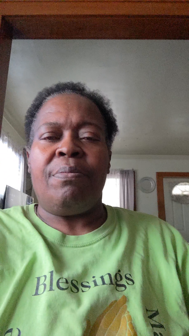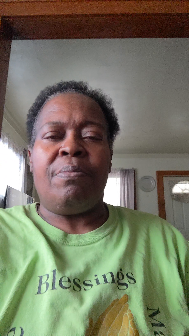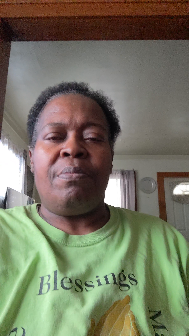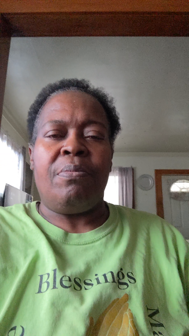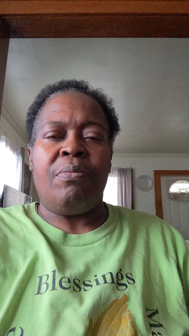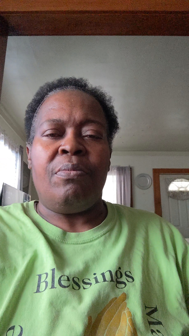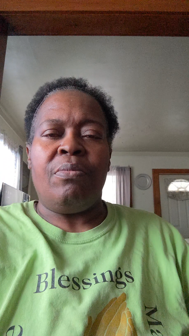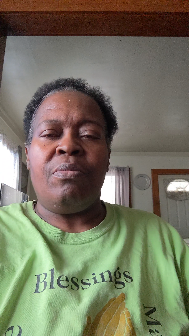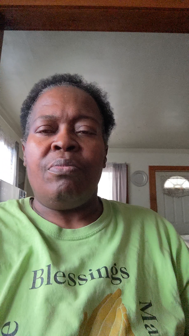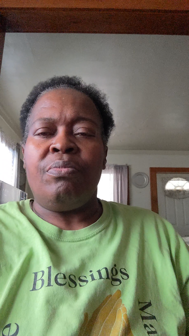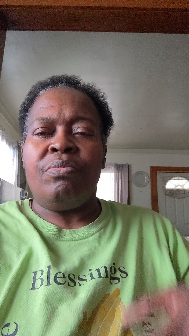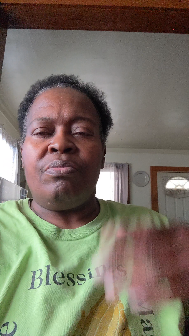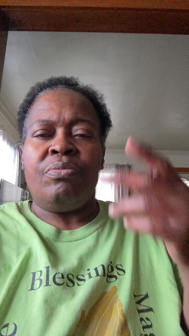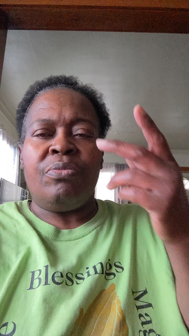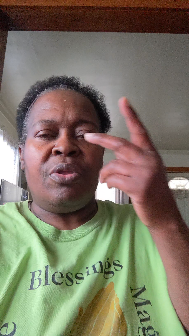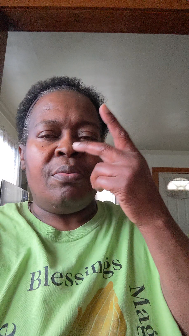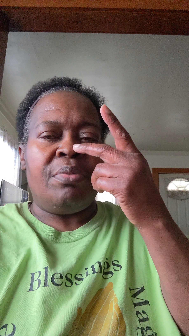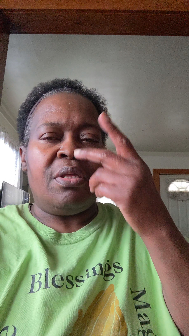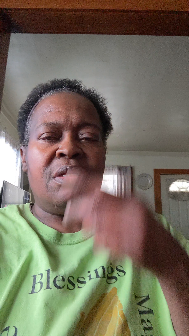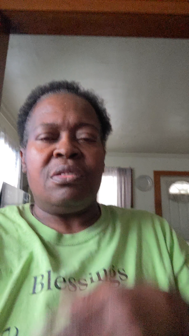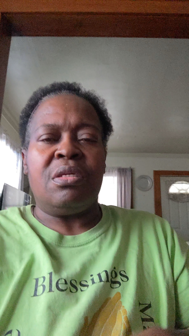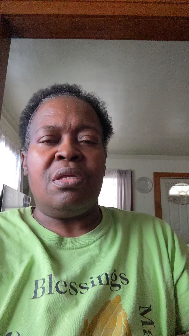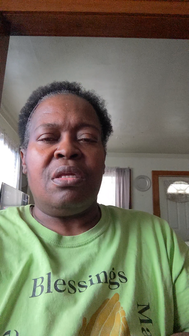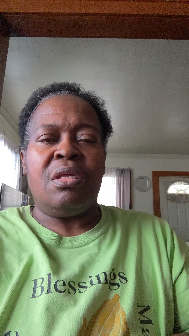penis